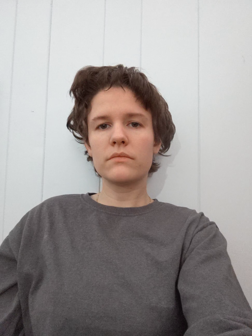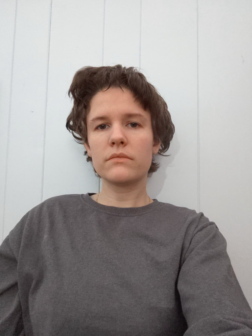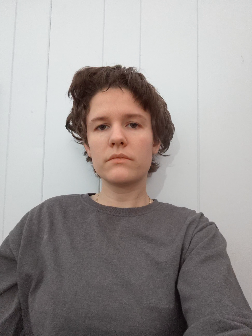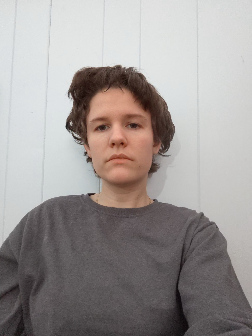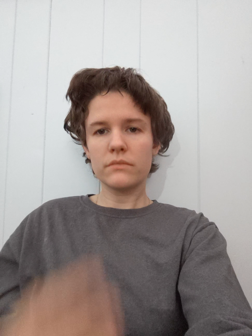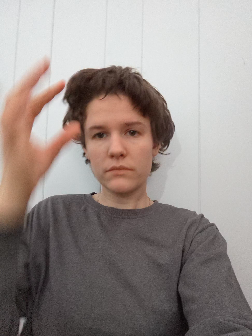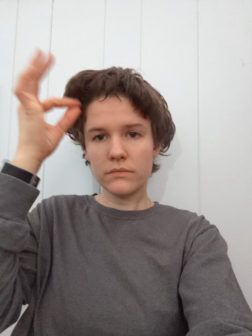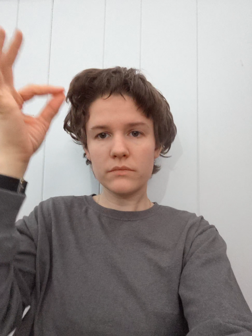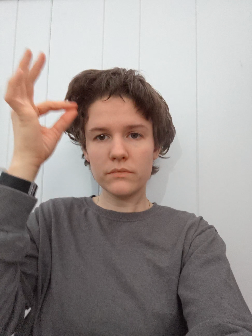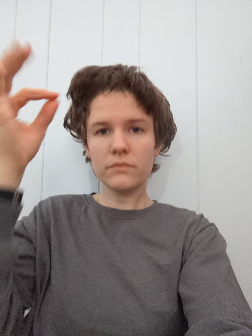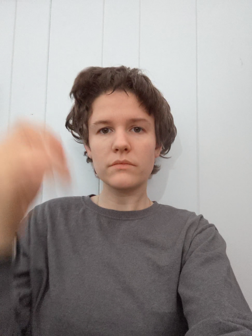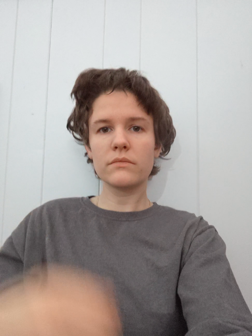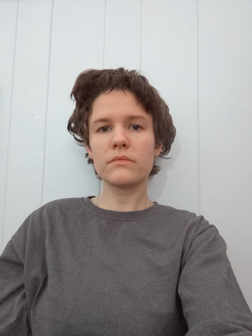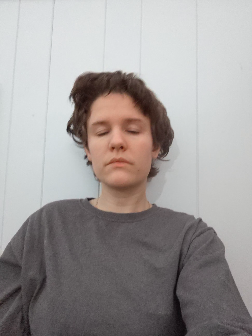hair